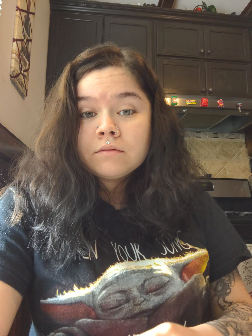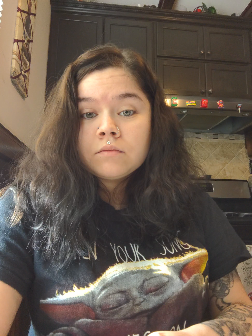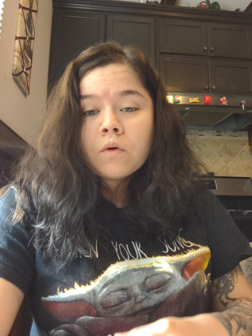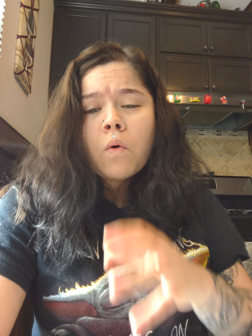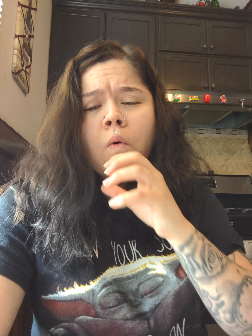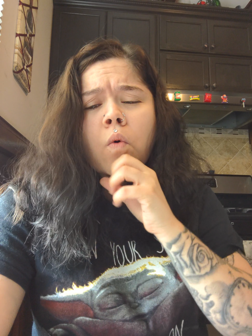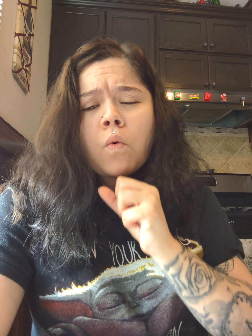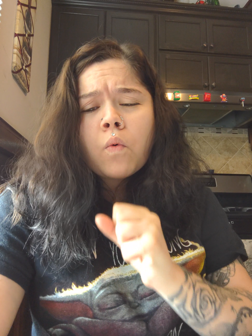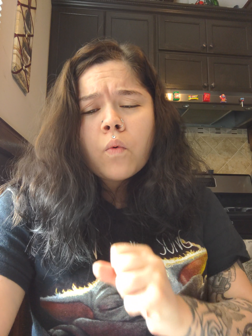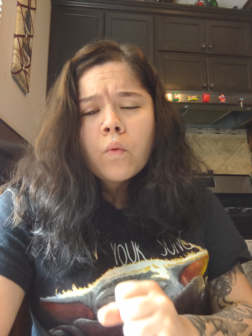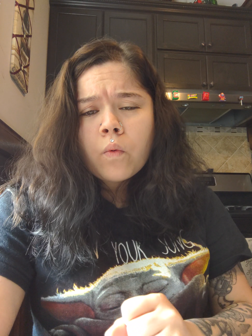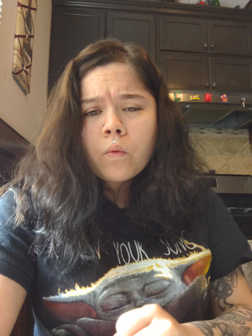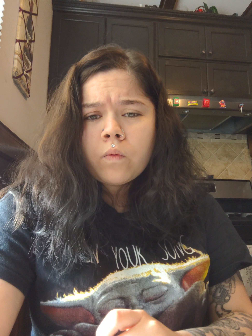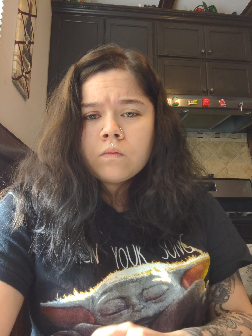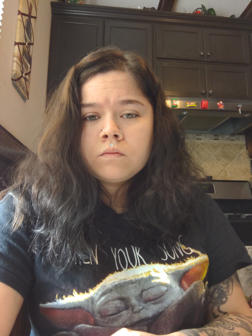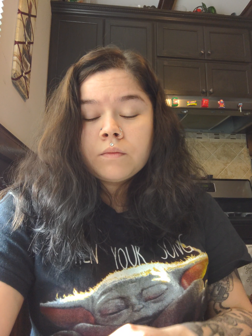old